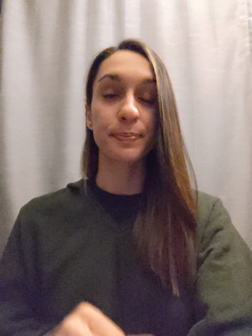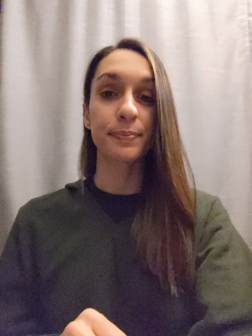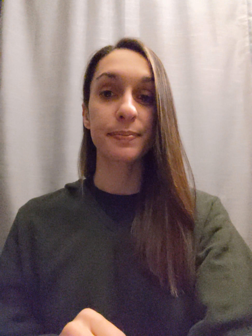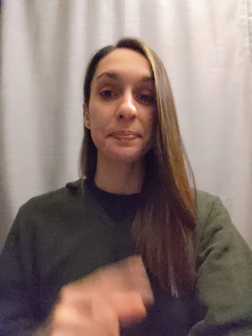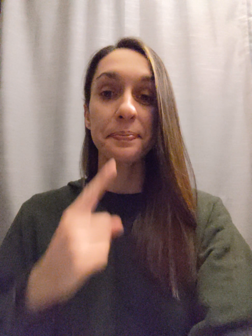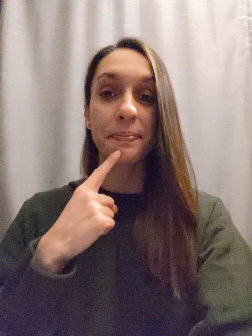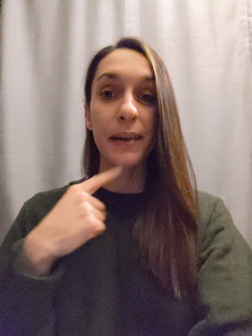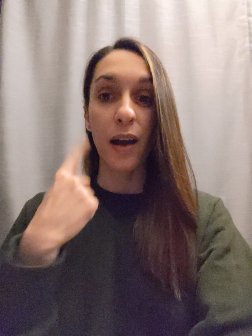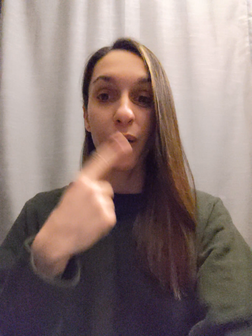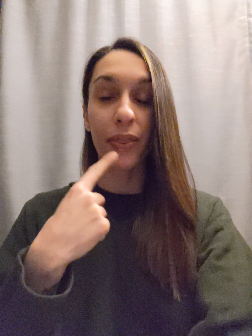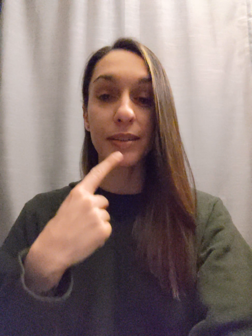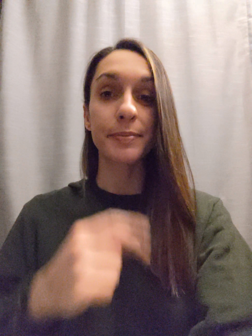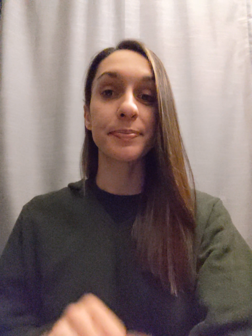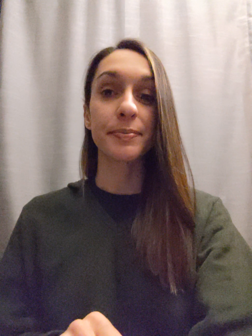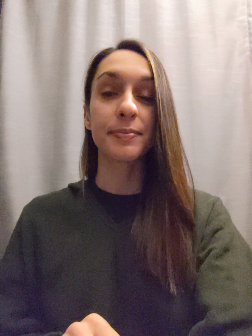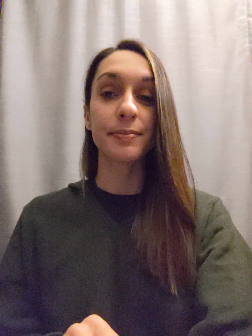mouth